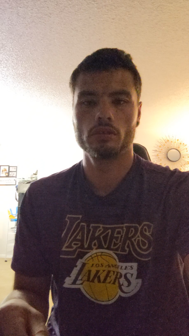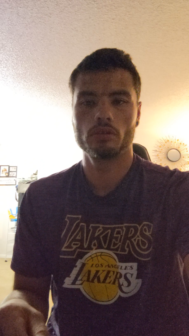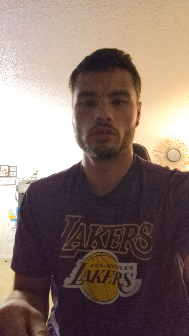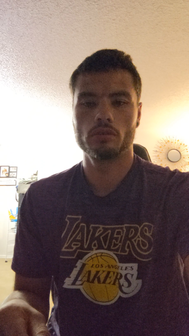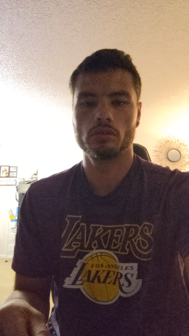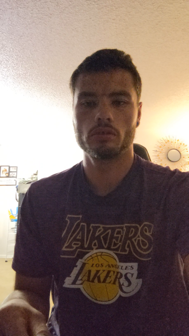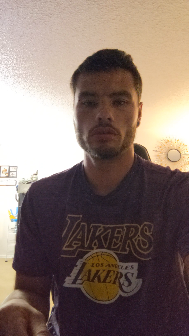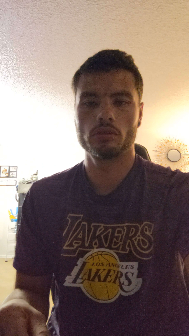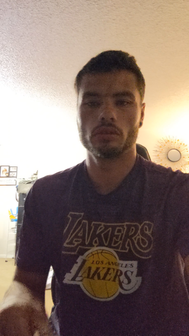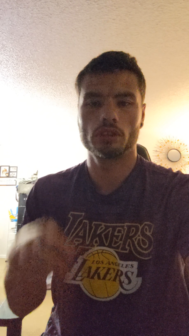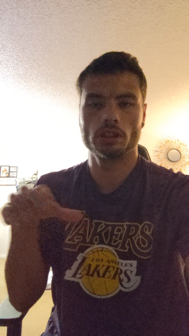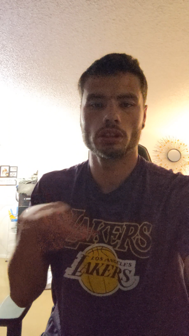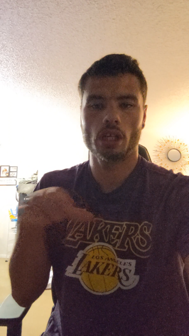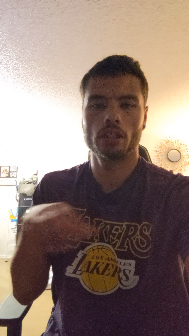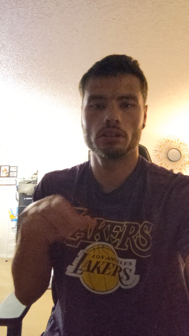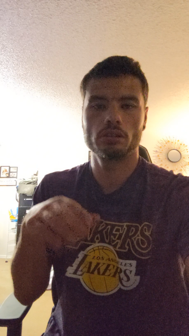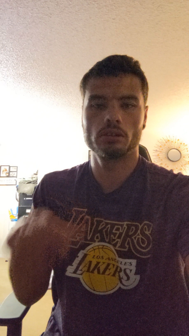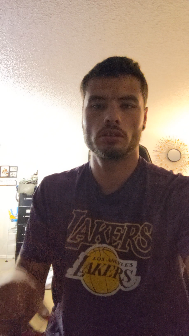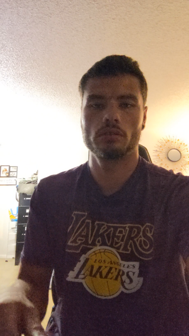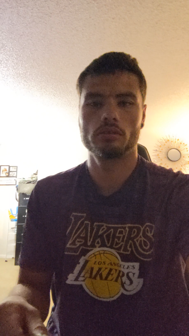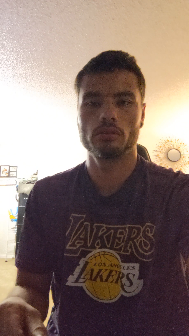does